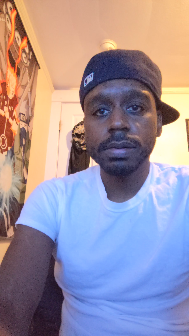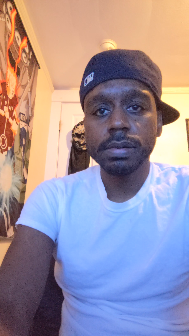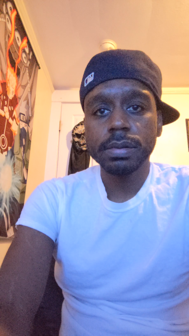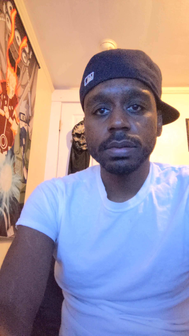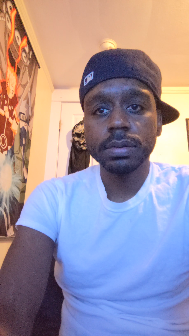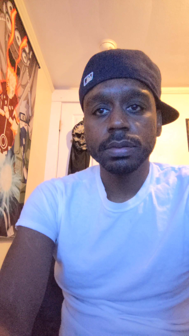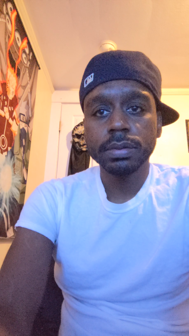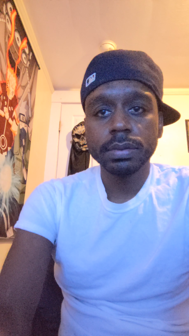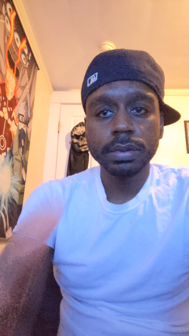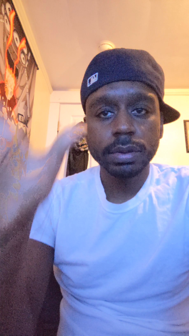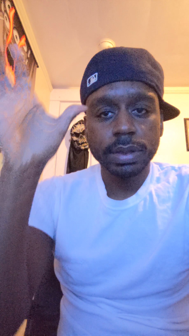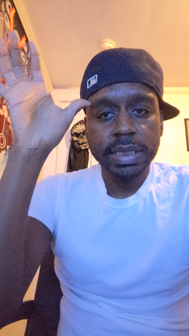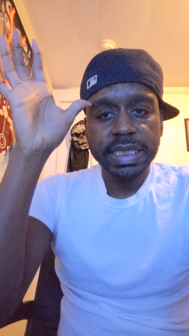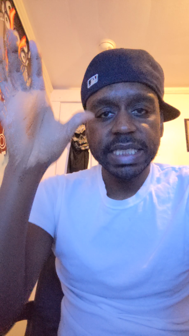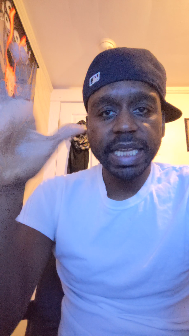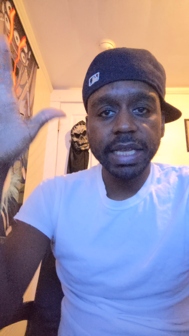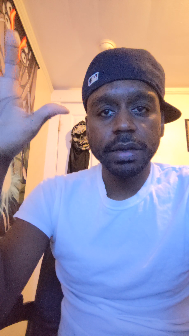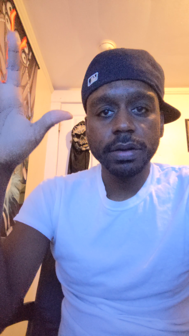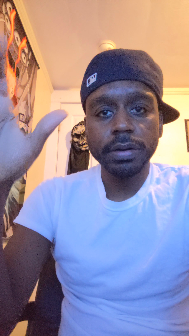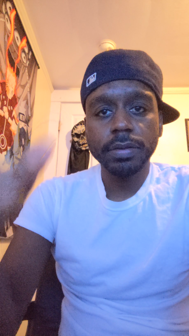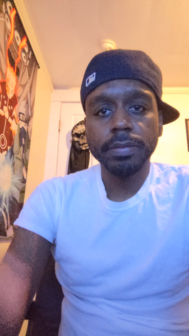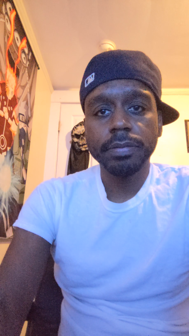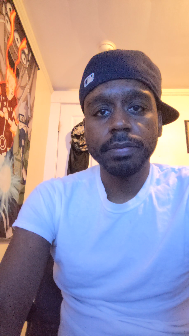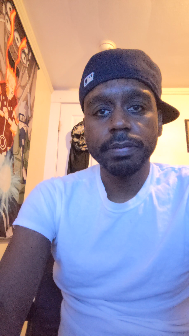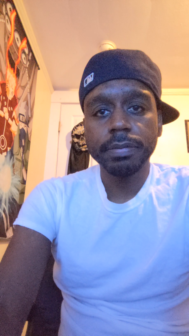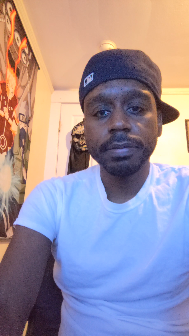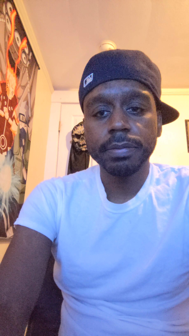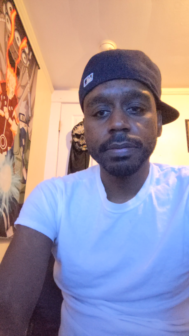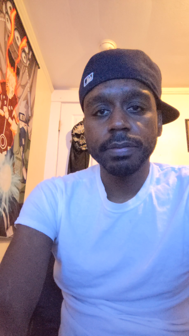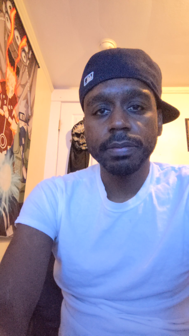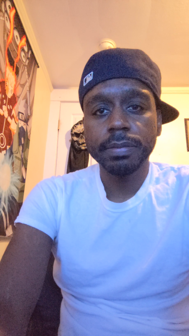deer